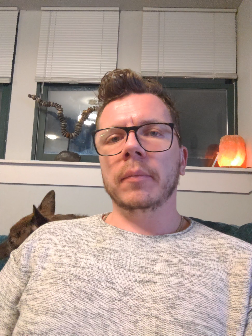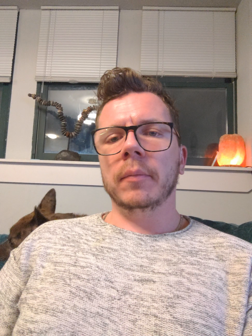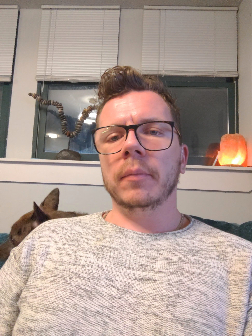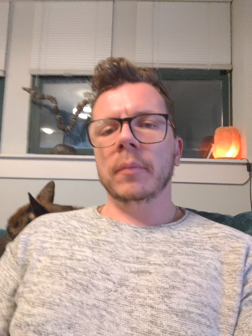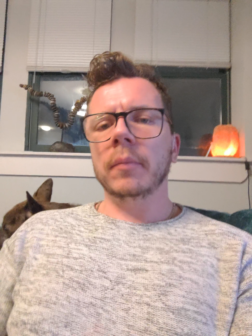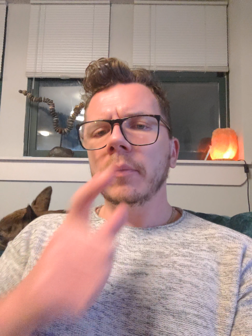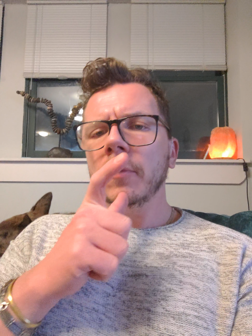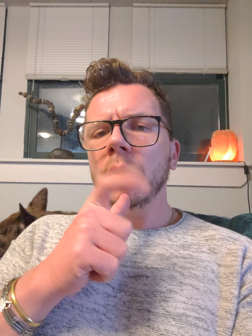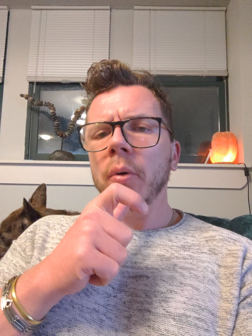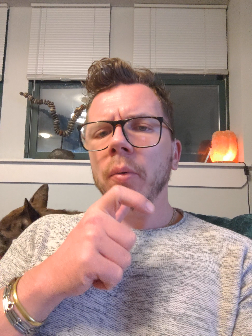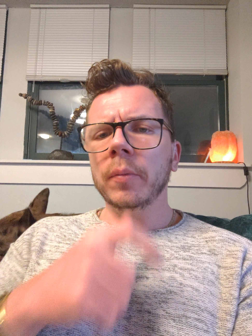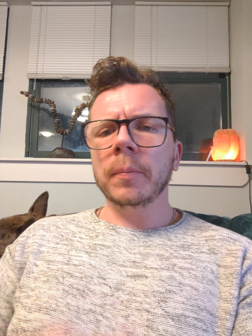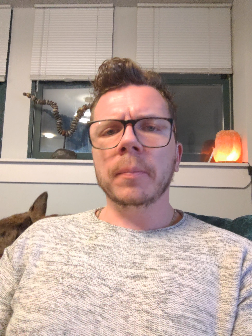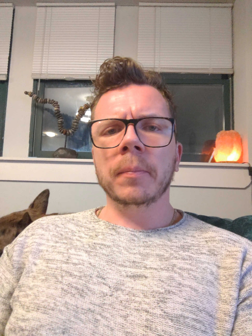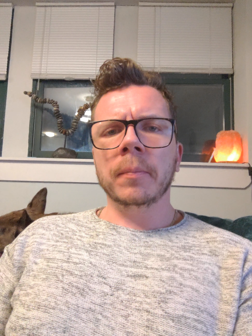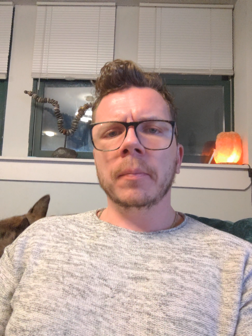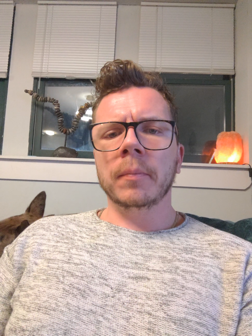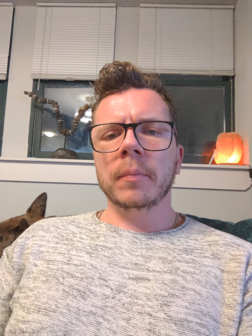who